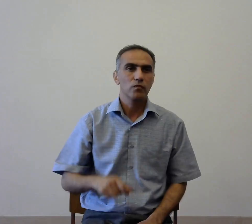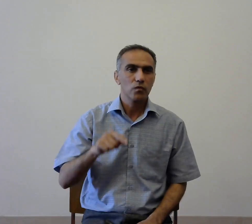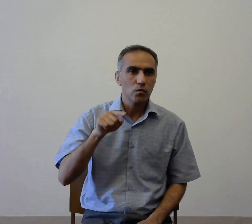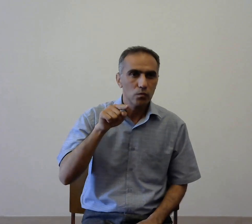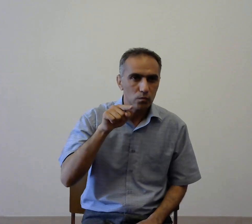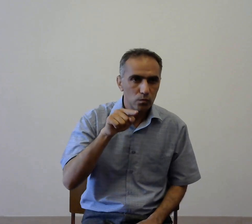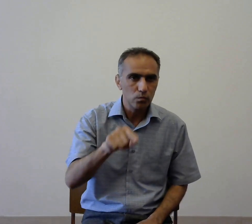bu